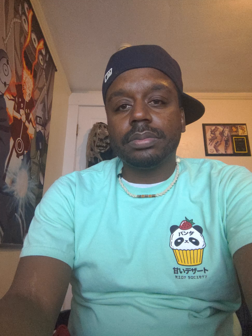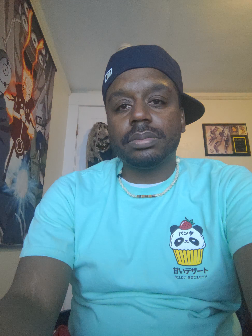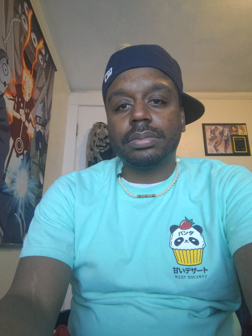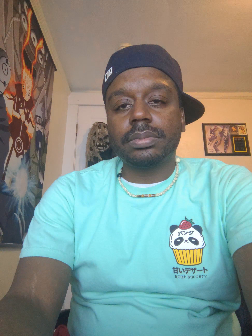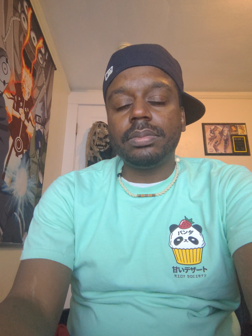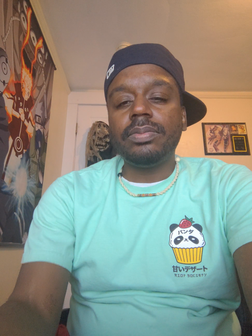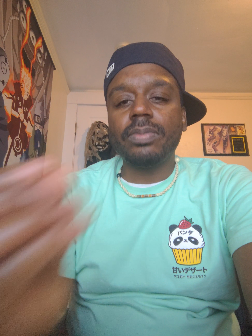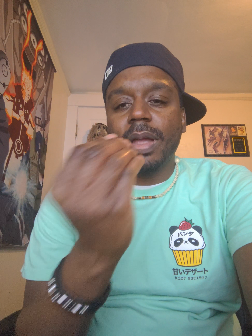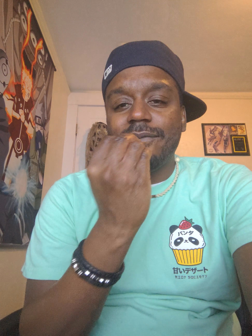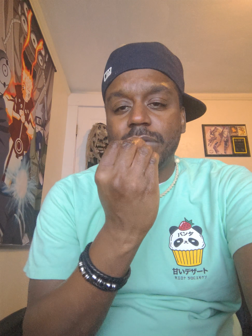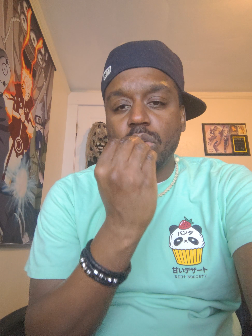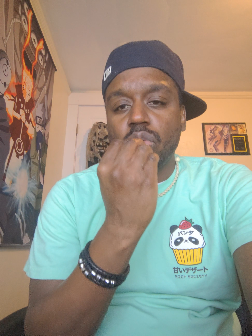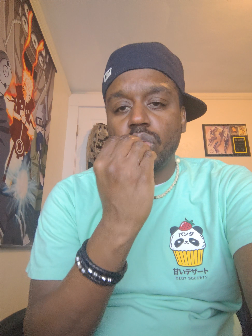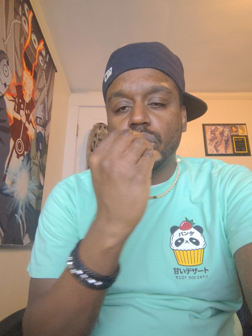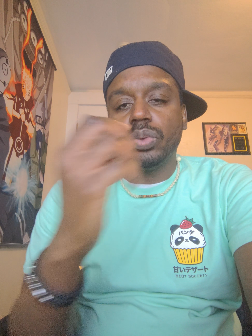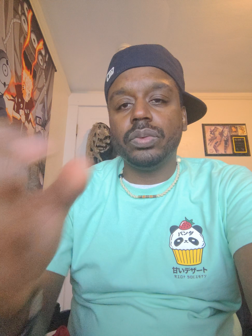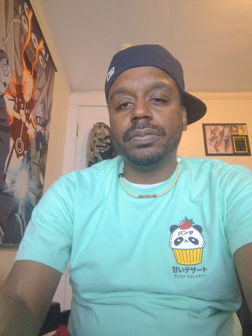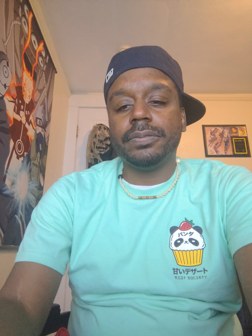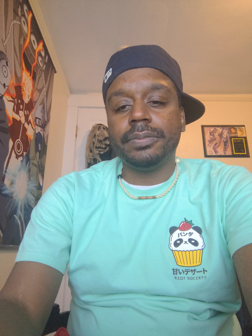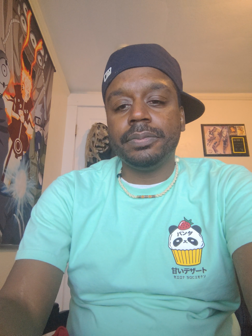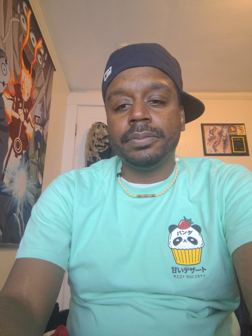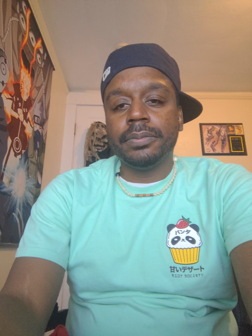food